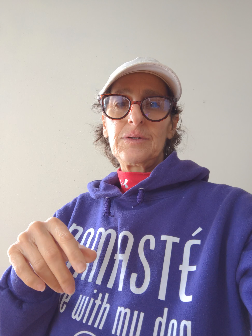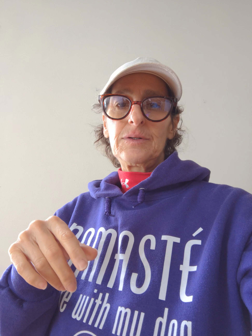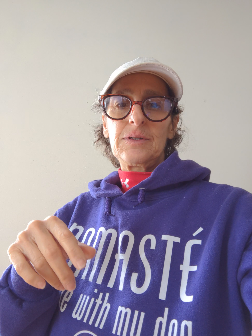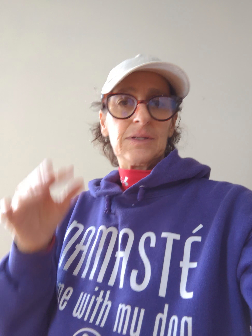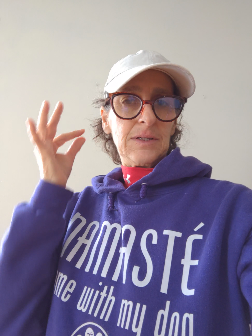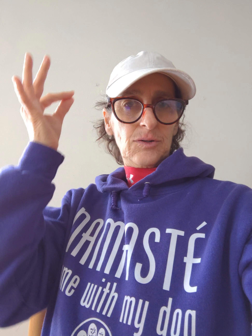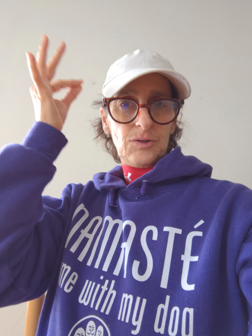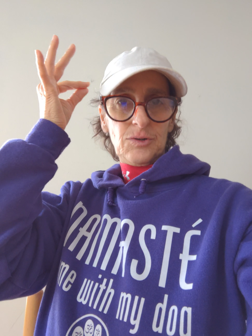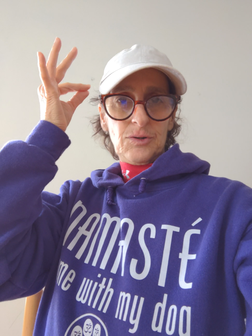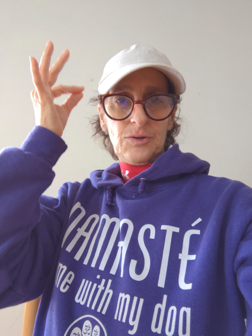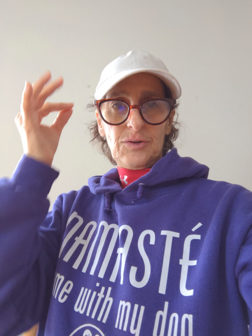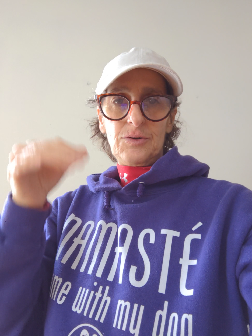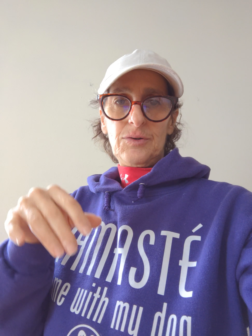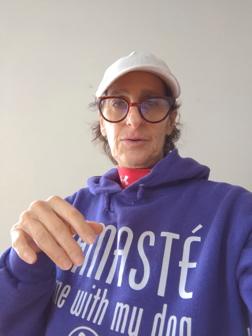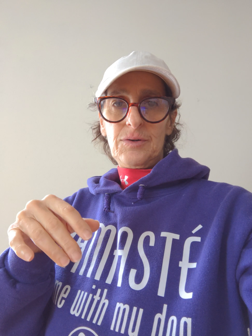hair